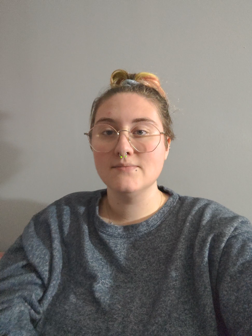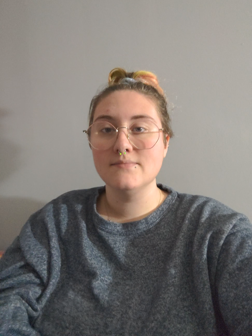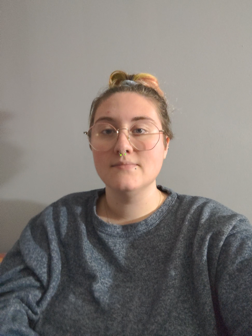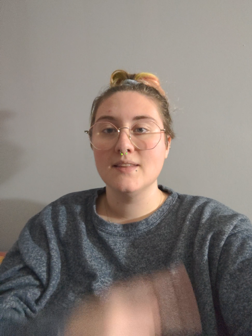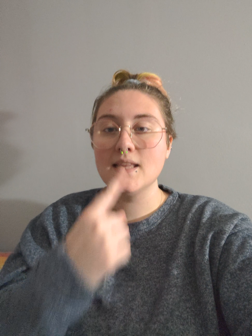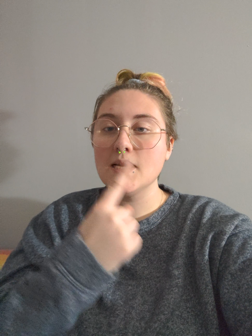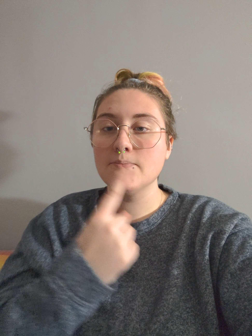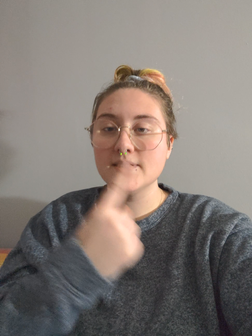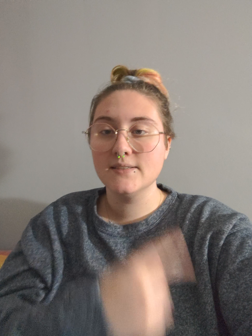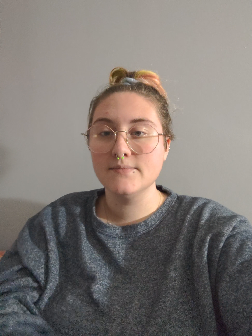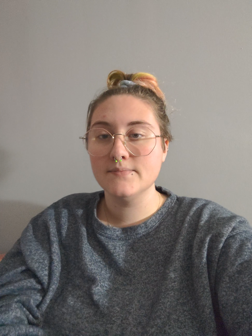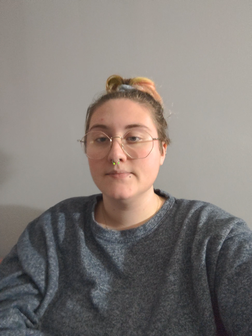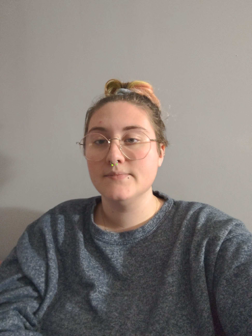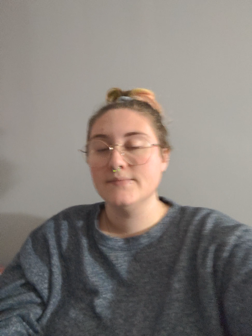lips